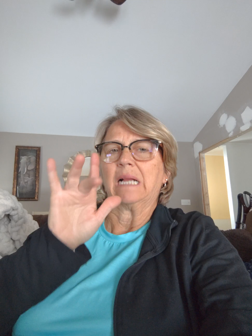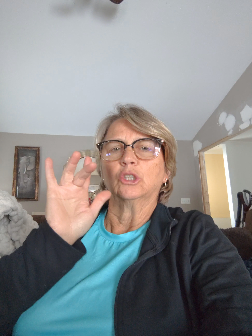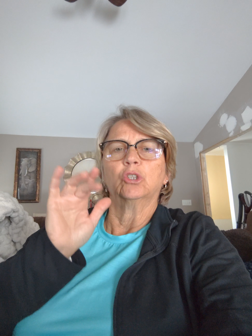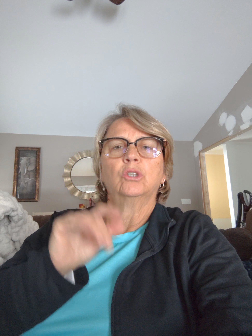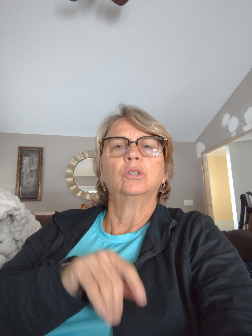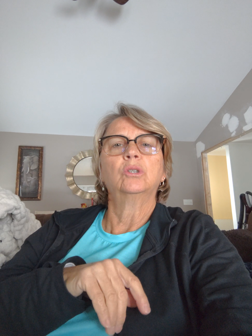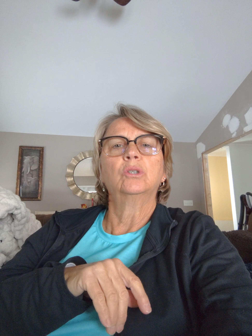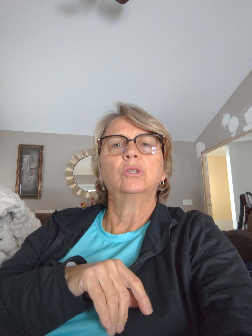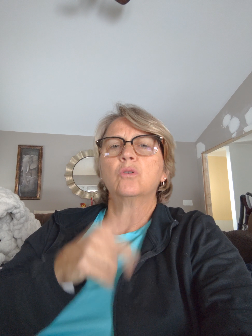touch